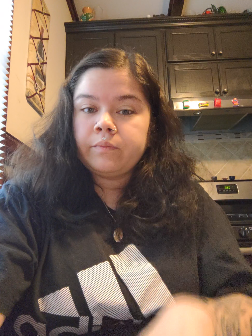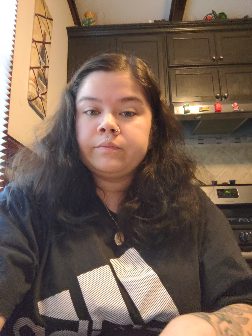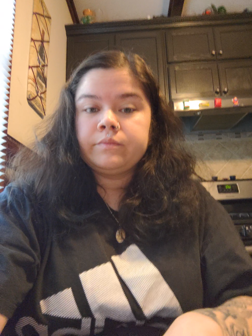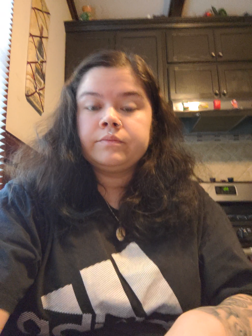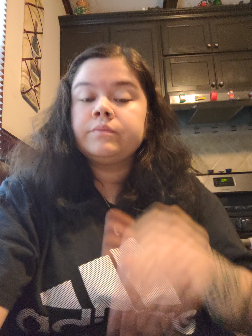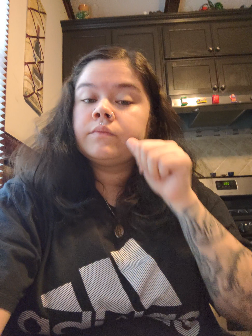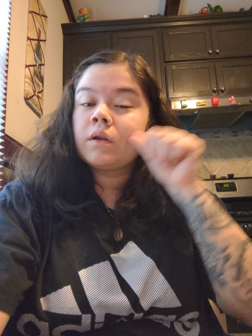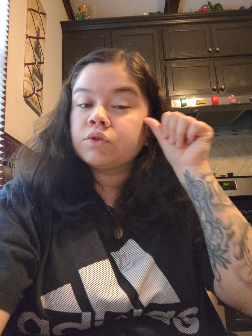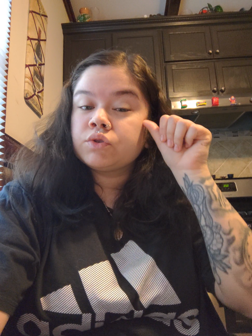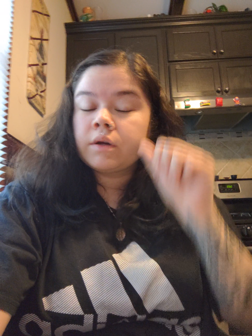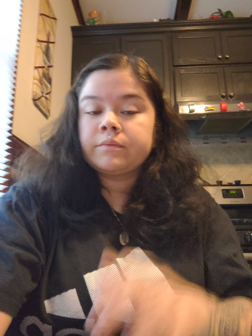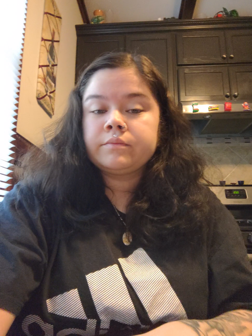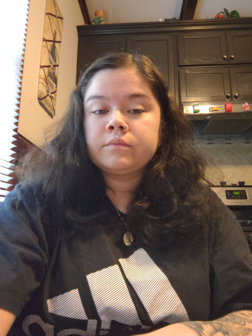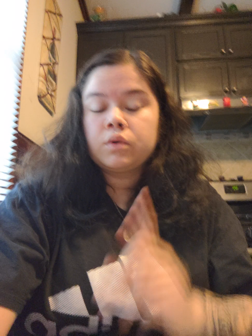yesterday